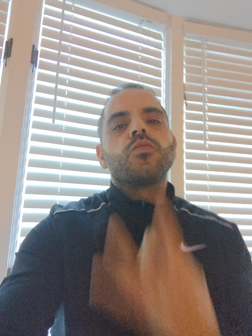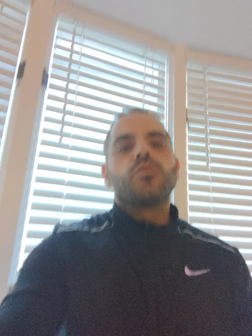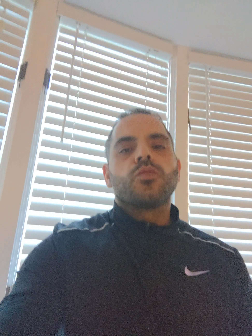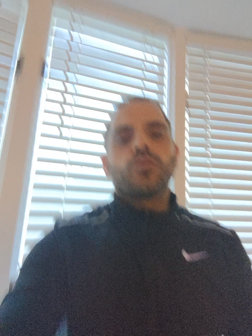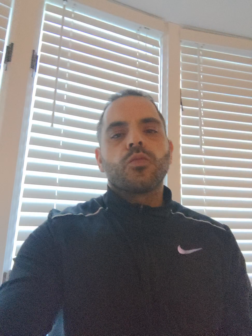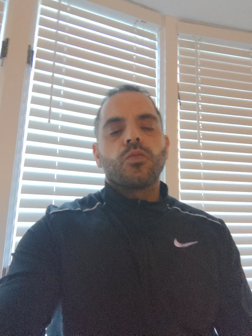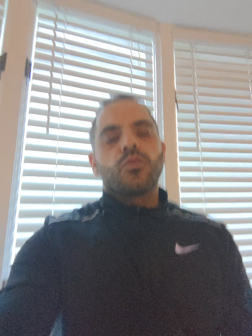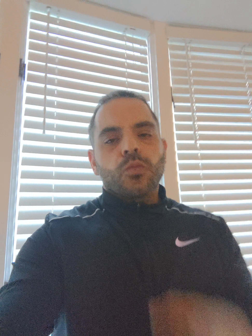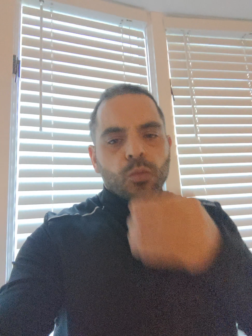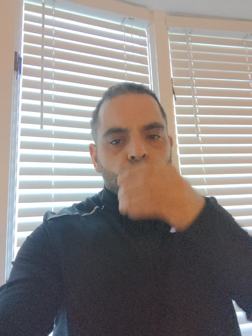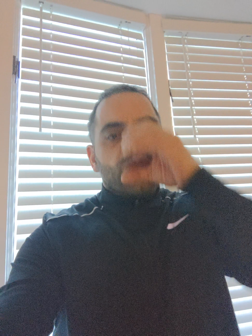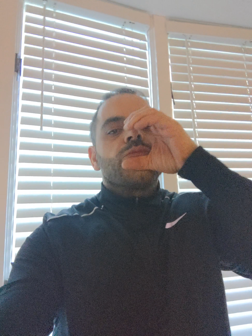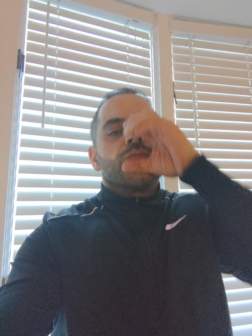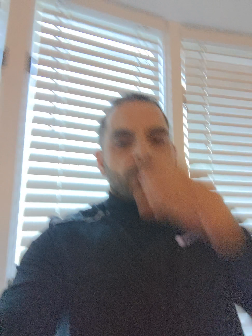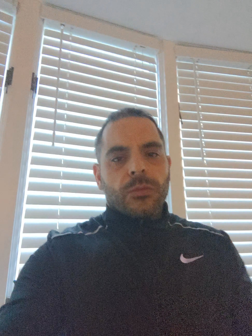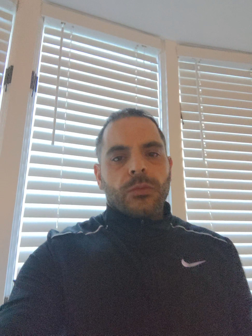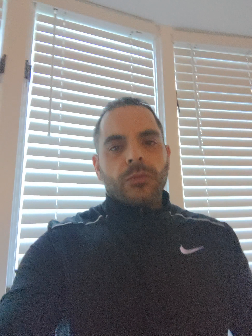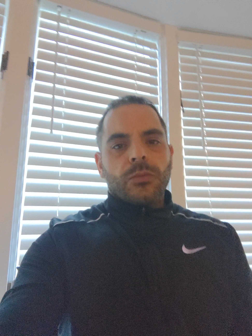drink